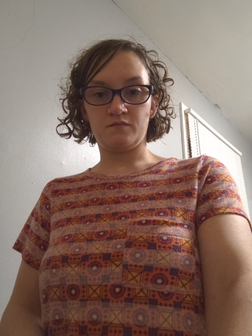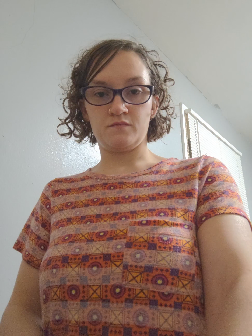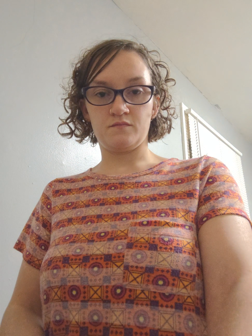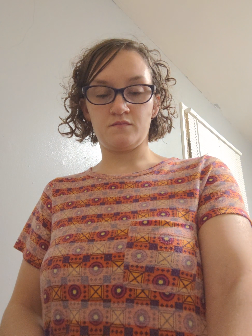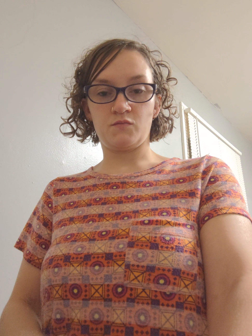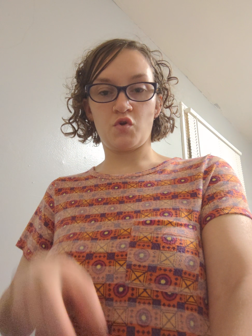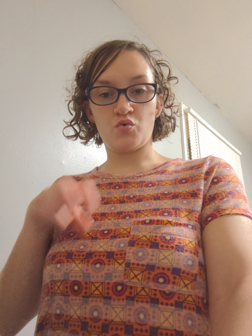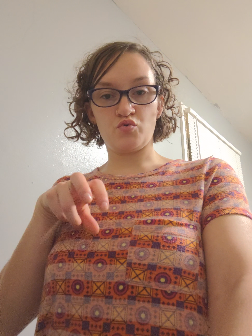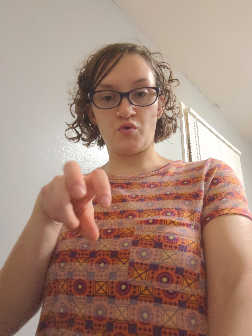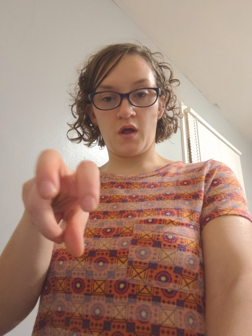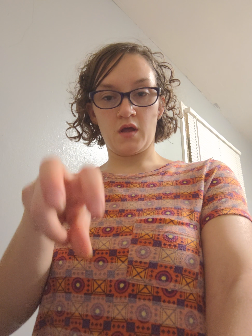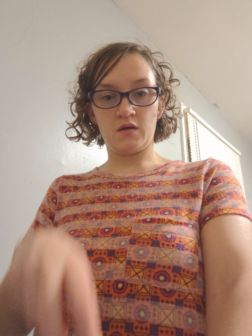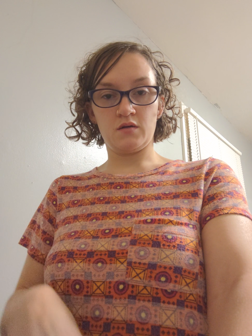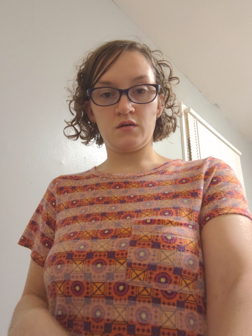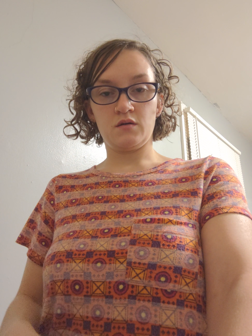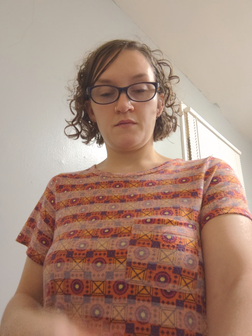ride